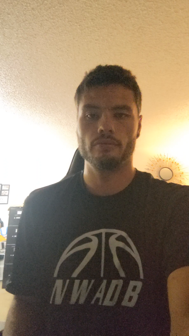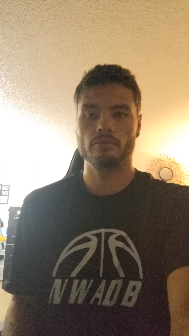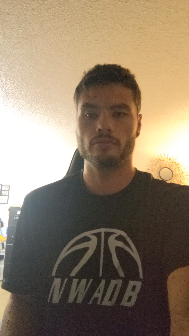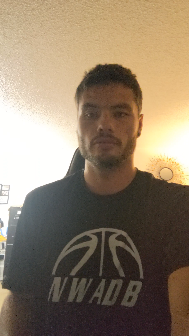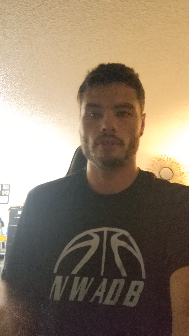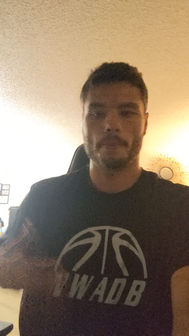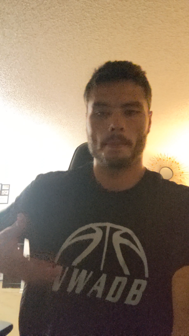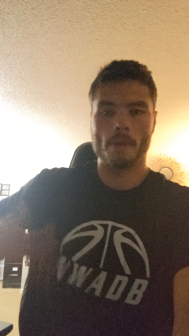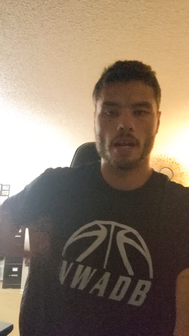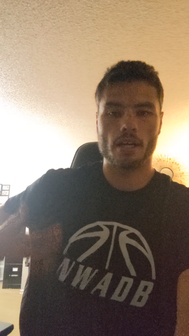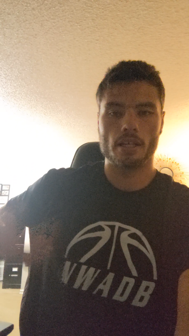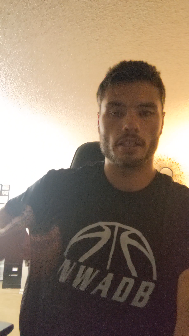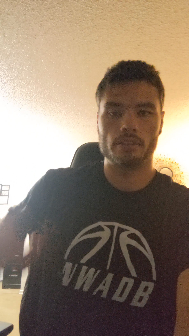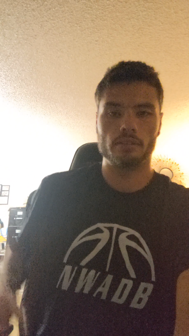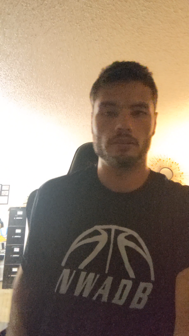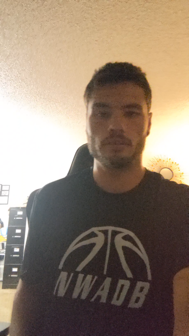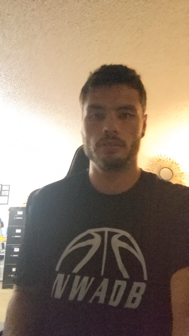monkey